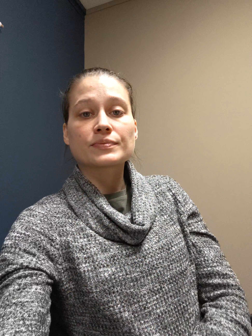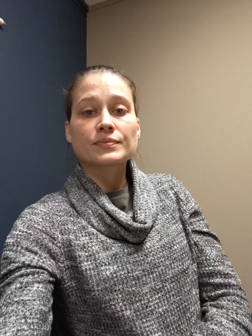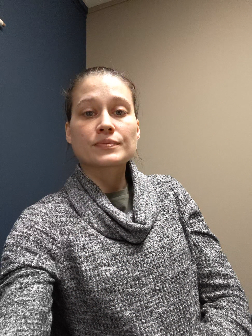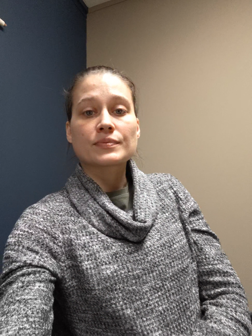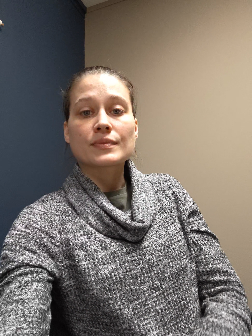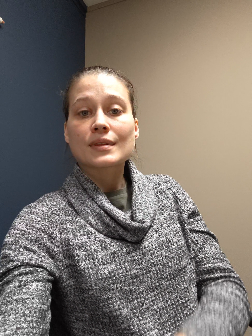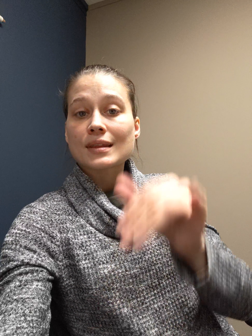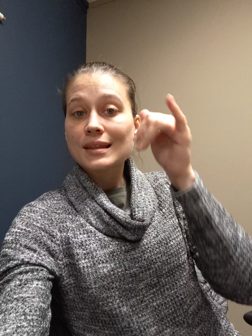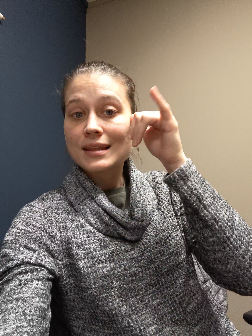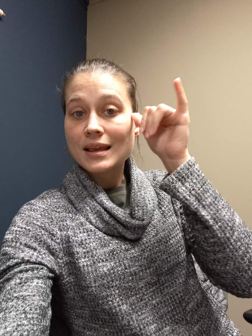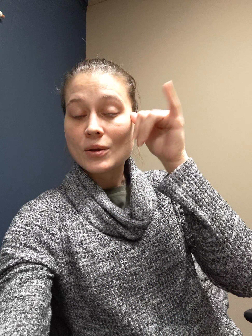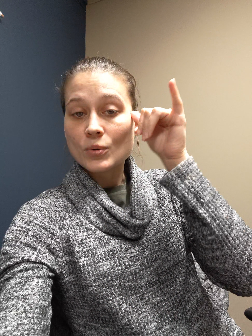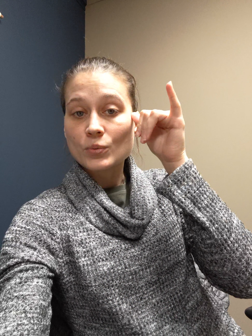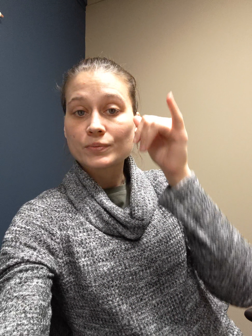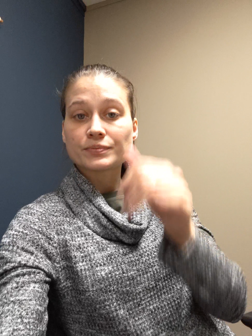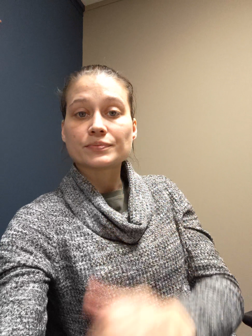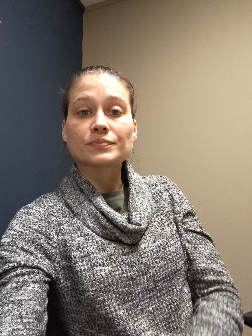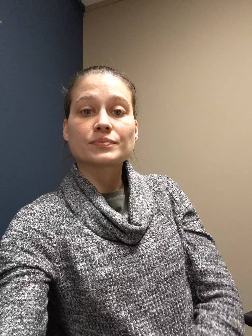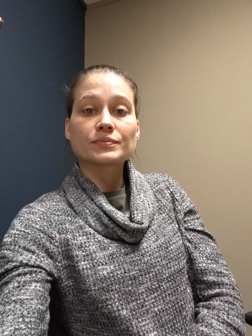cow